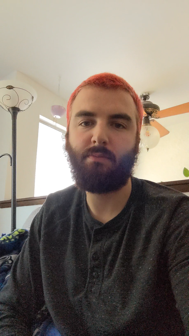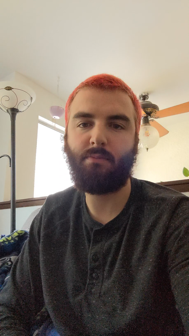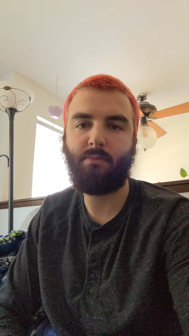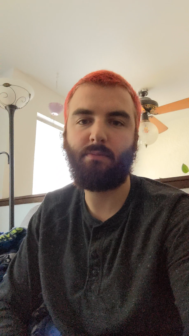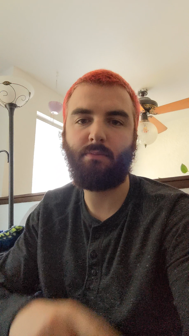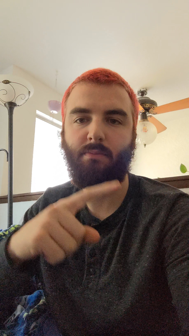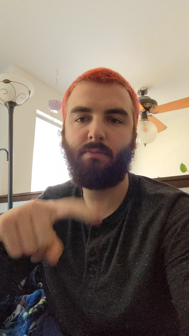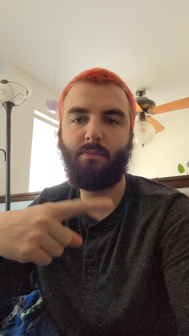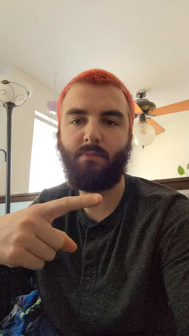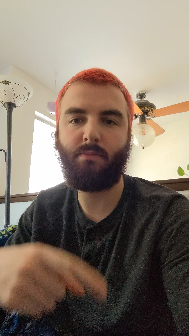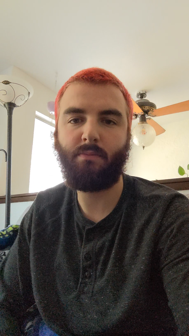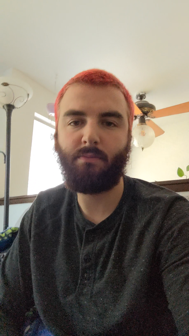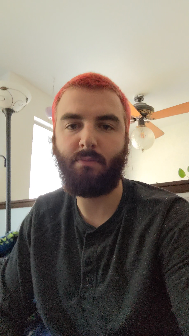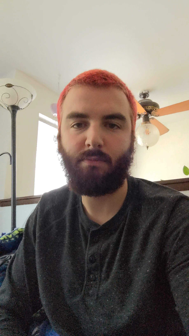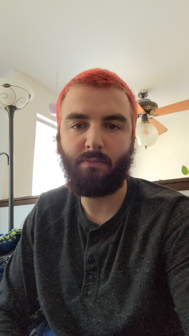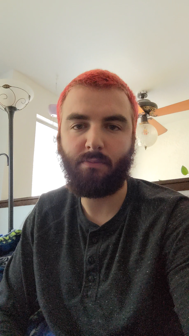about